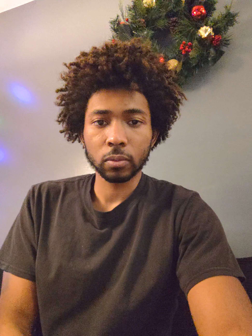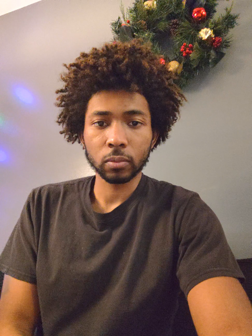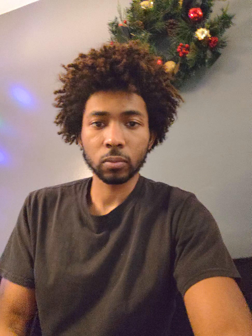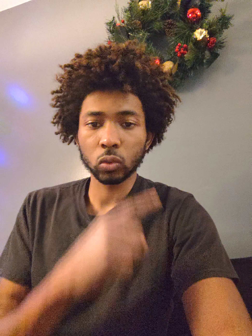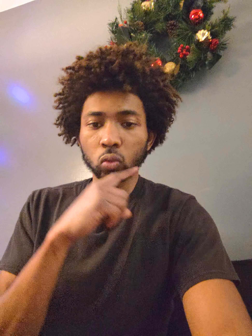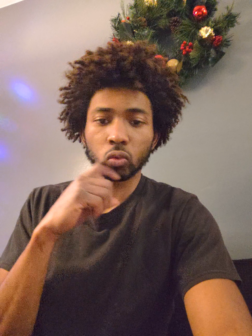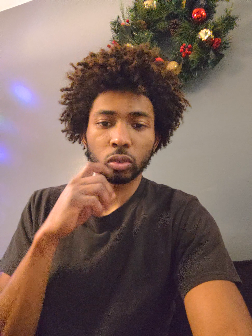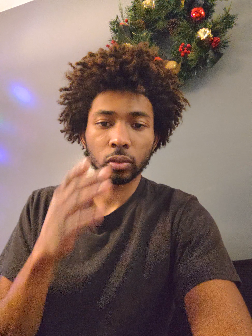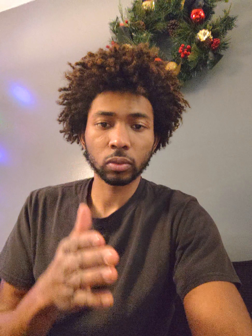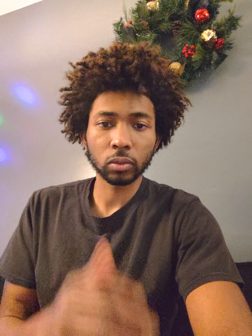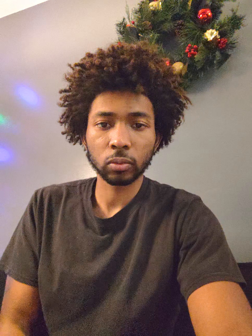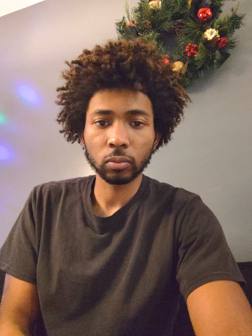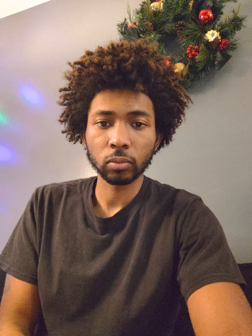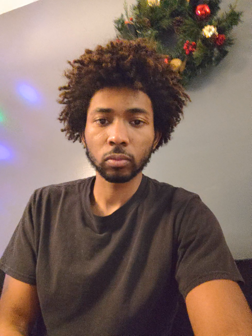dryer